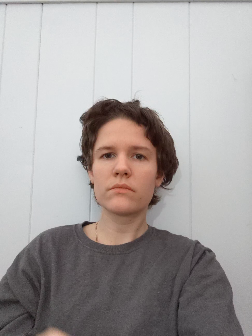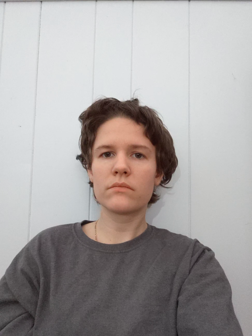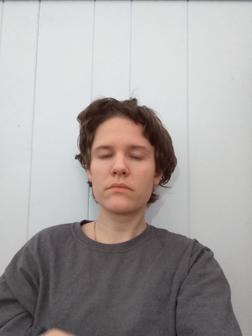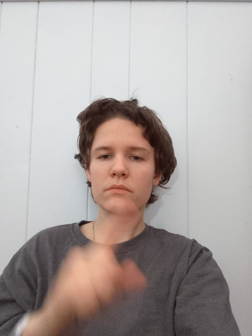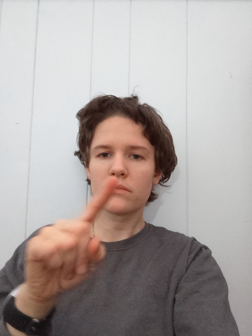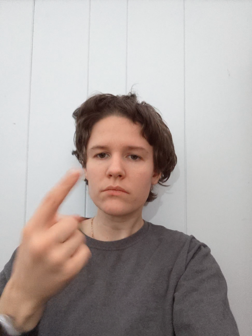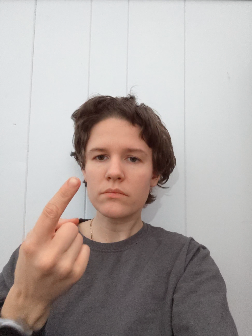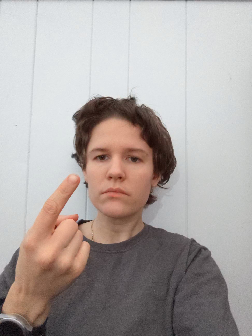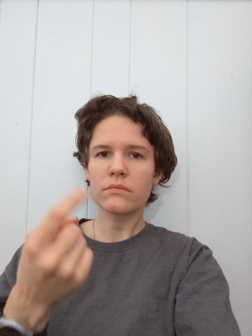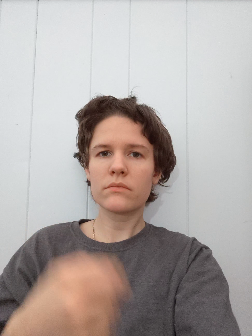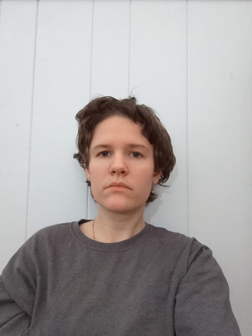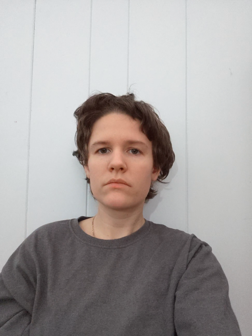first